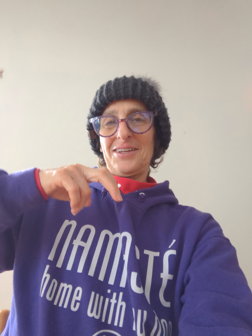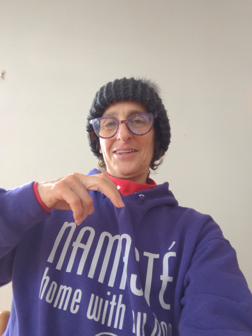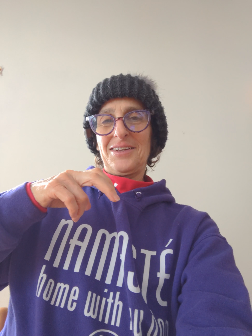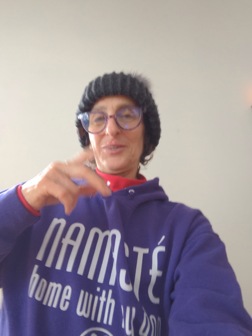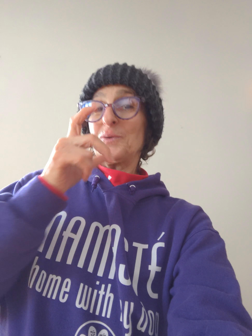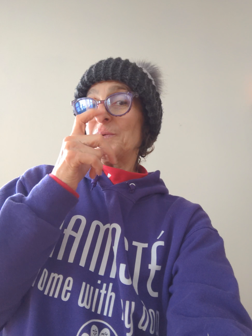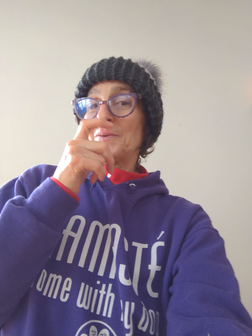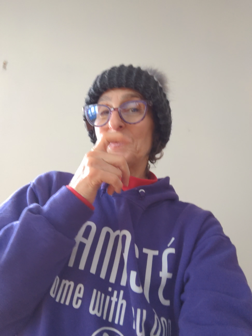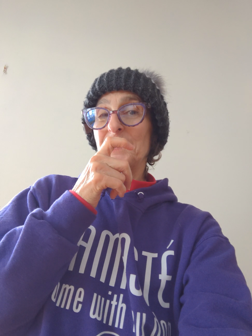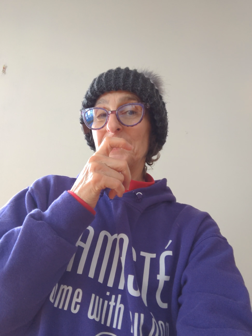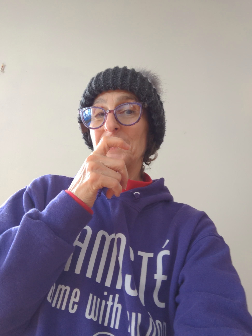who